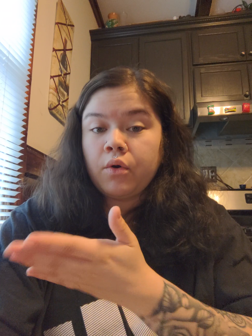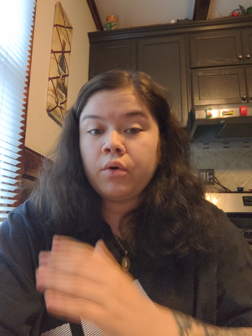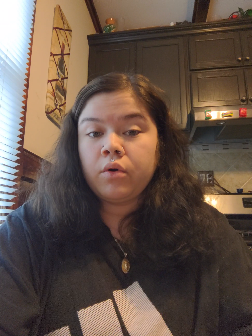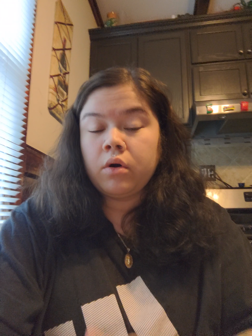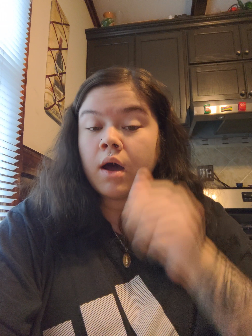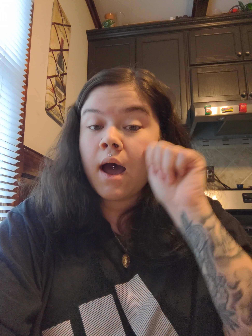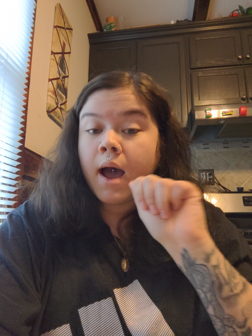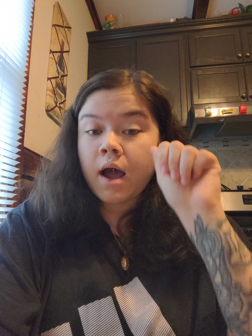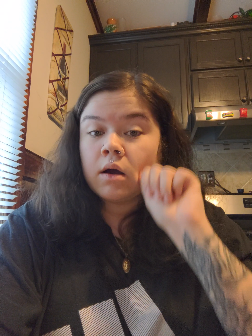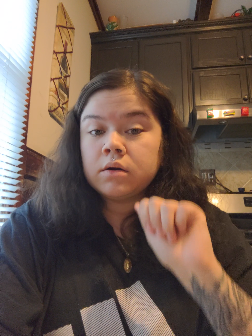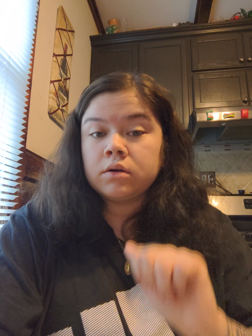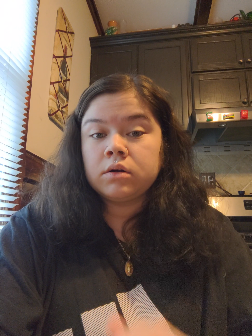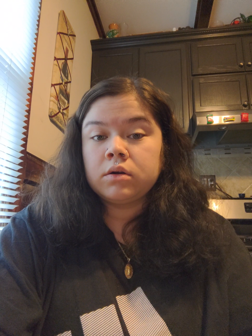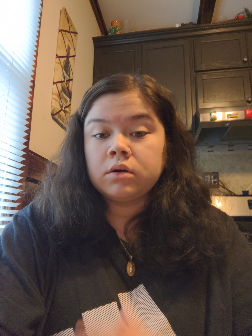aunt